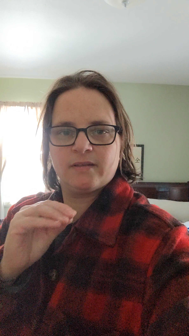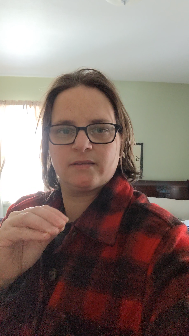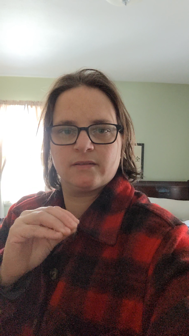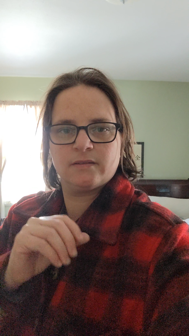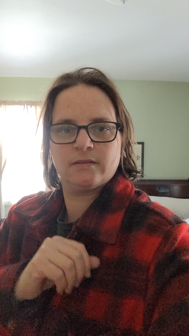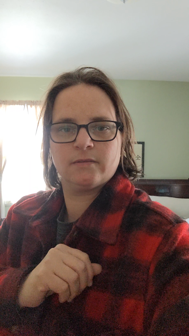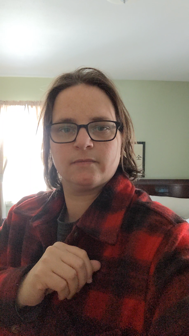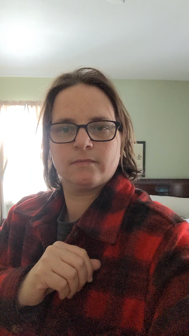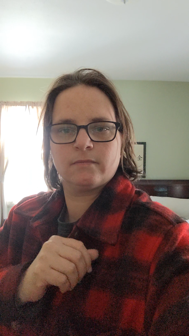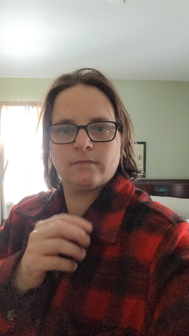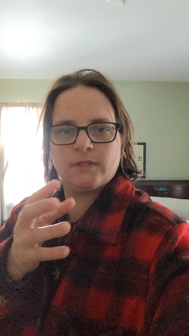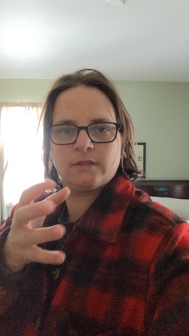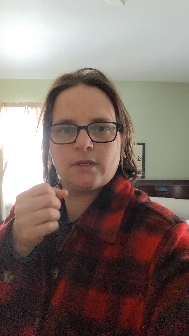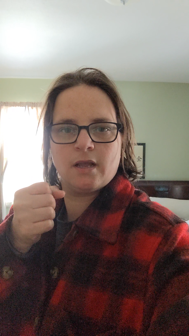get